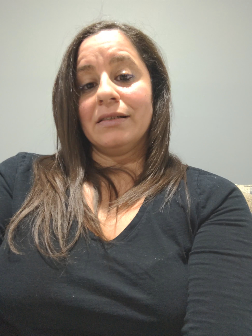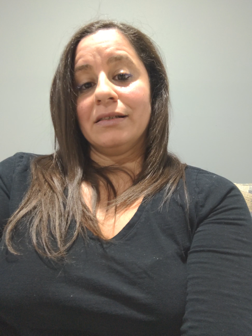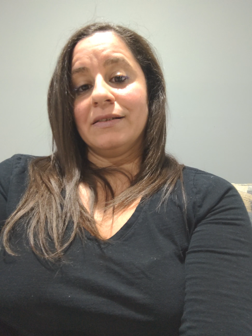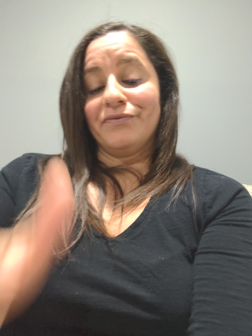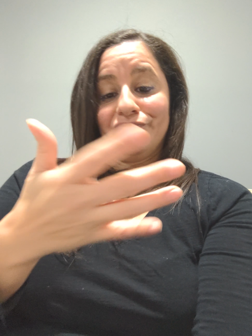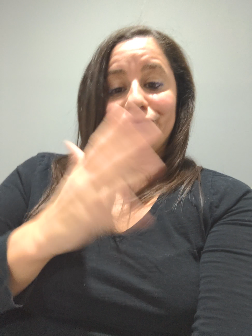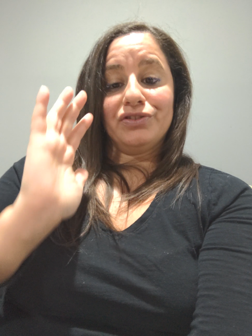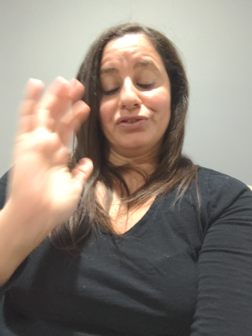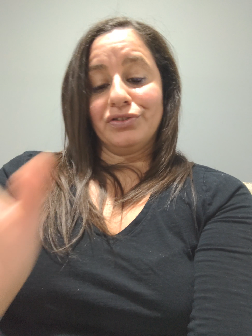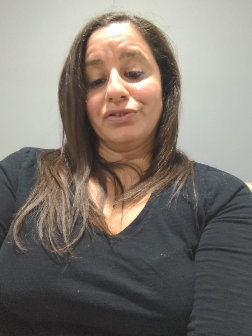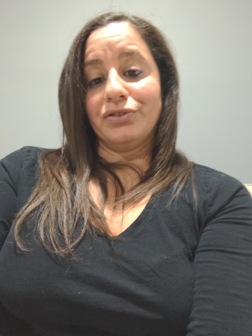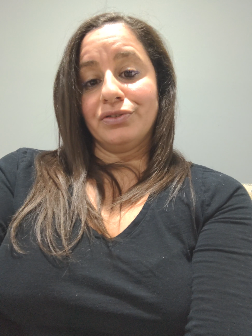finish